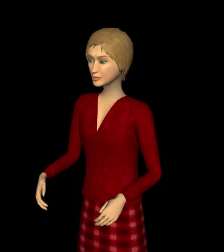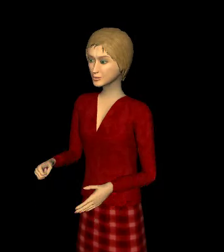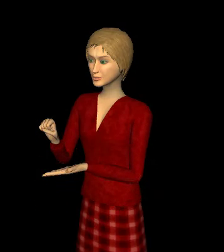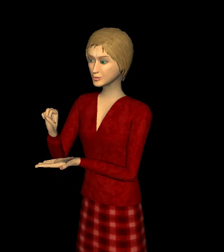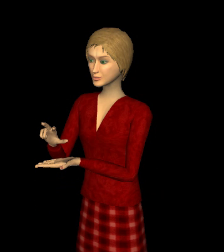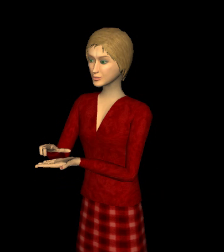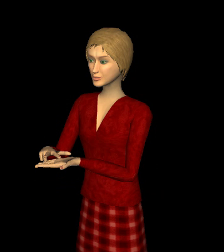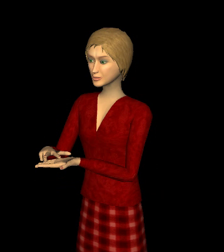بقعة